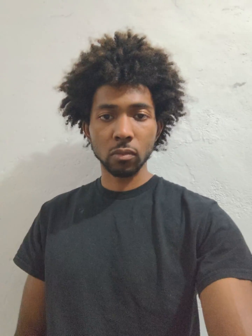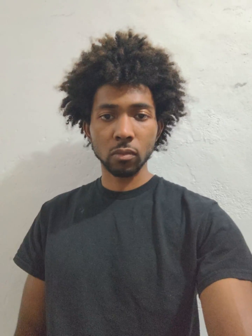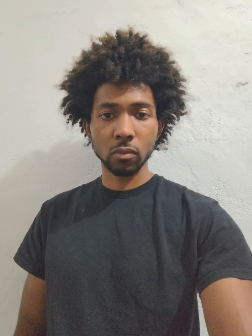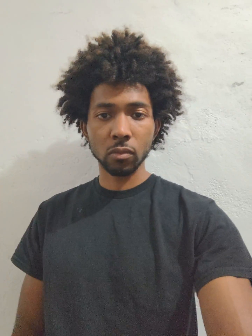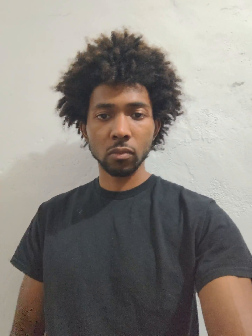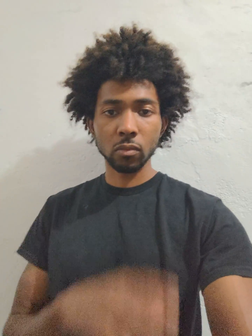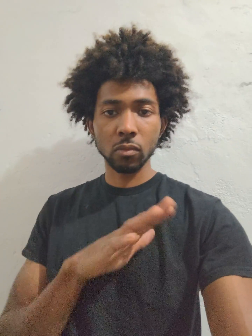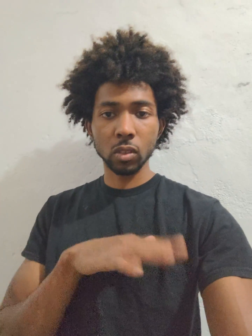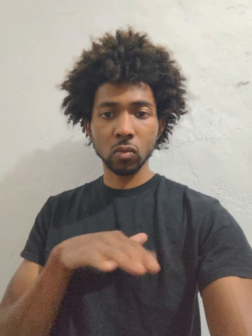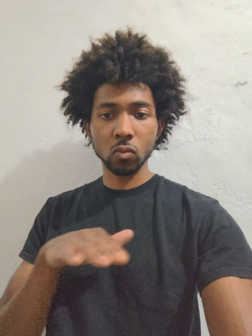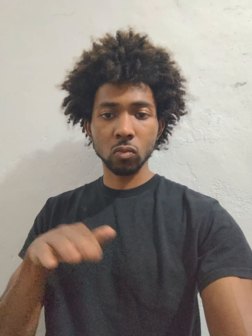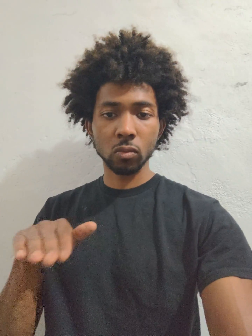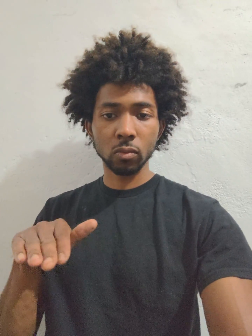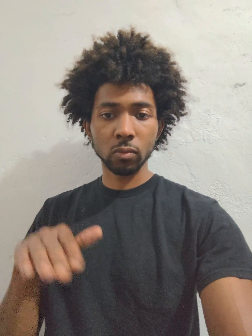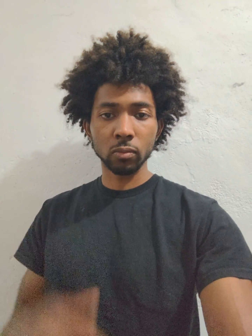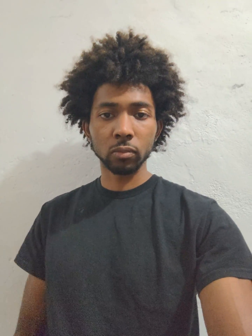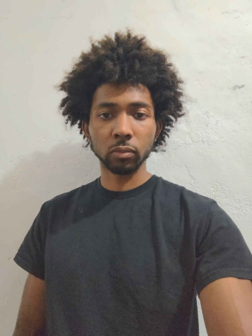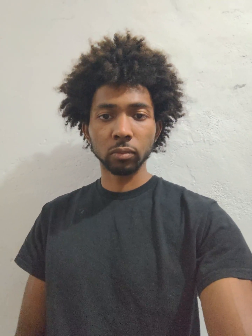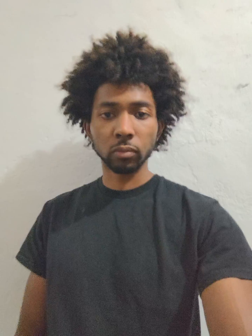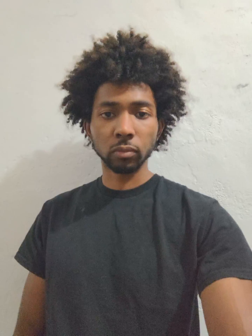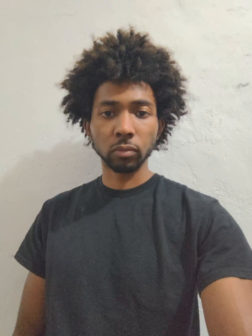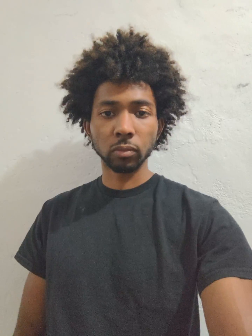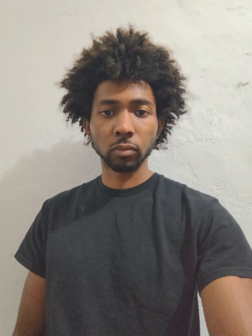children